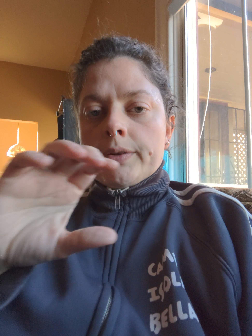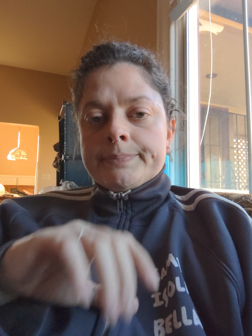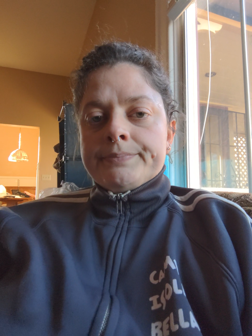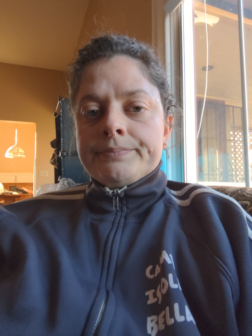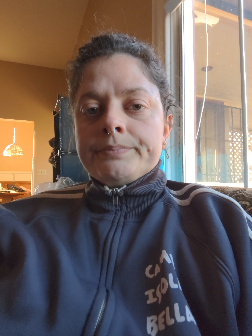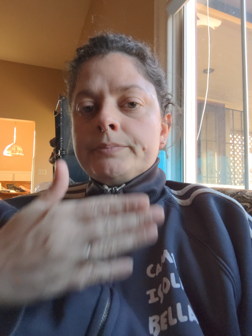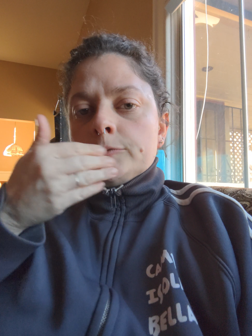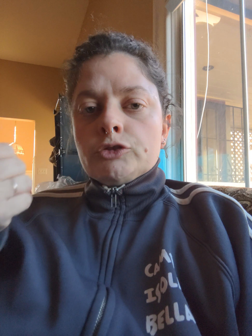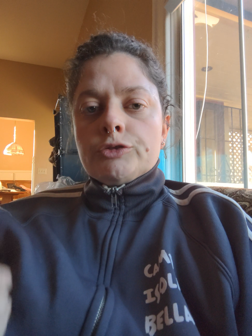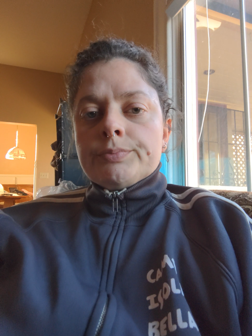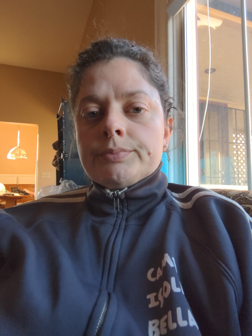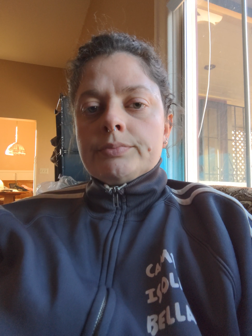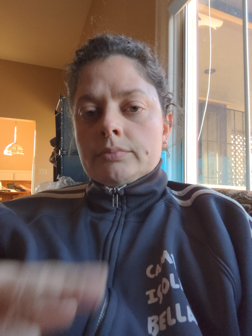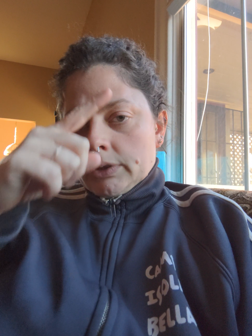better